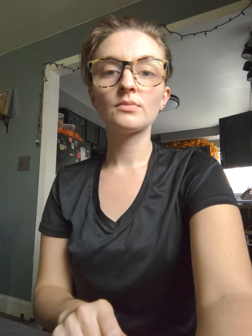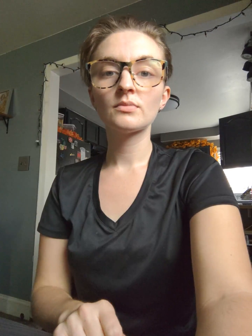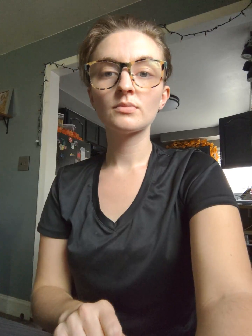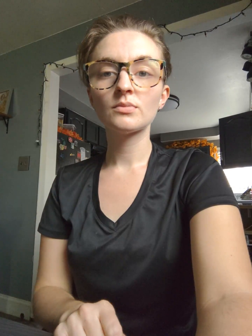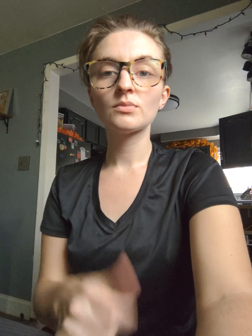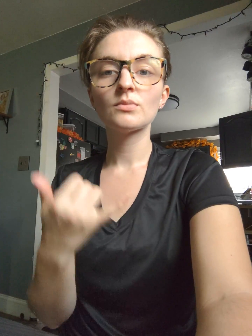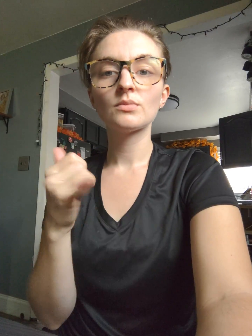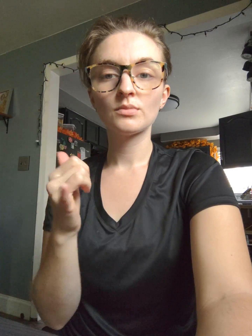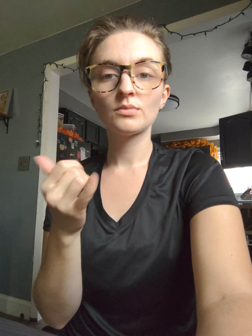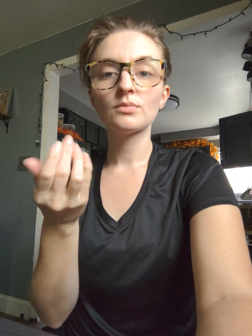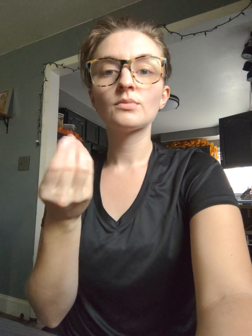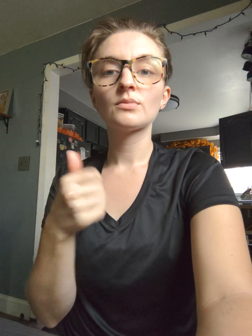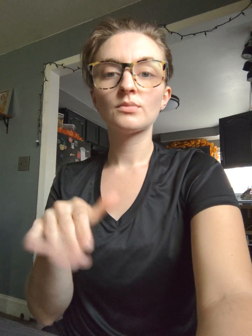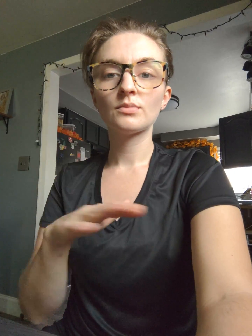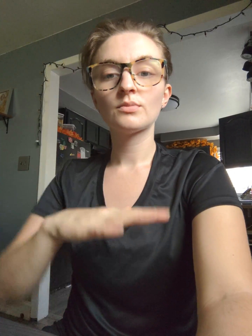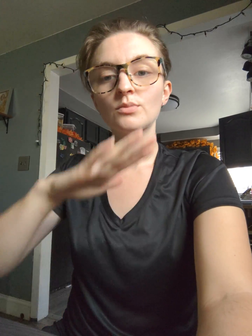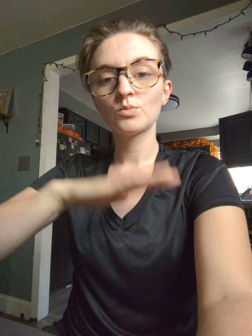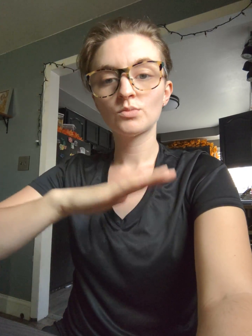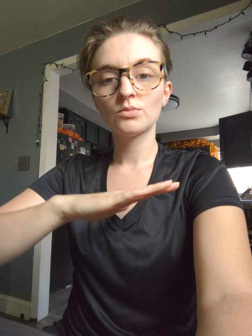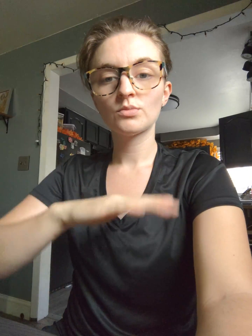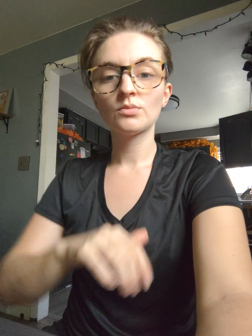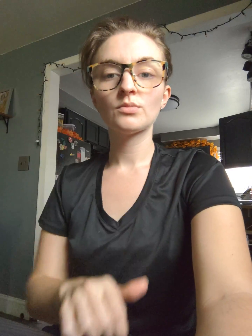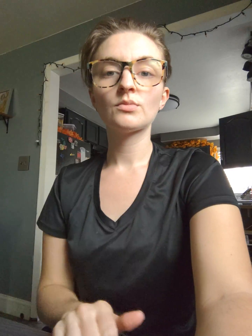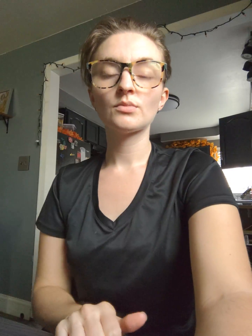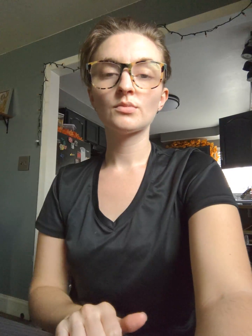playground